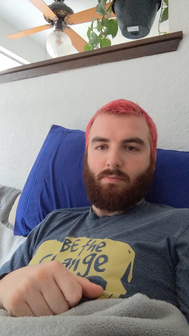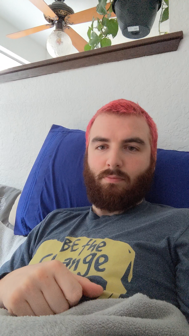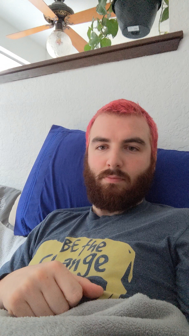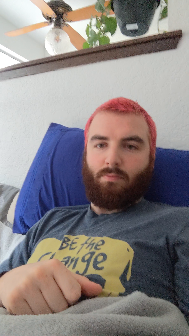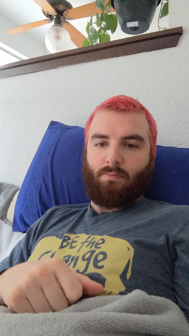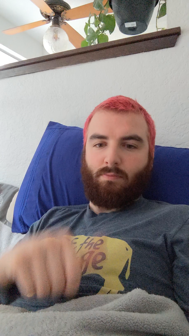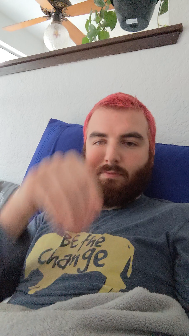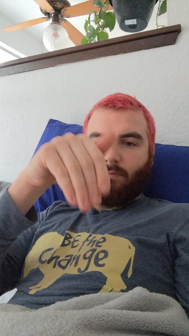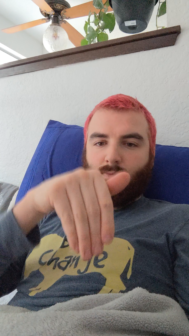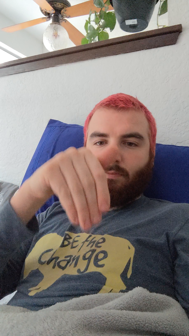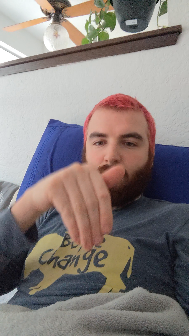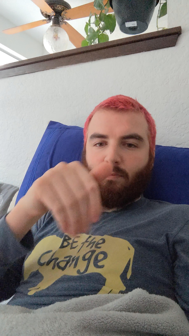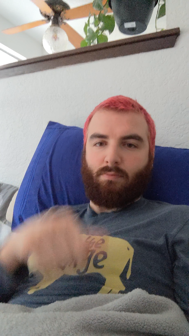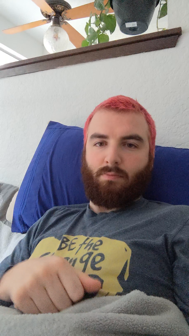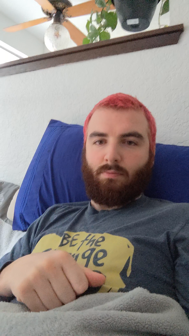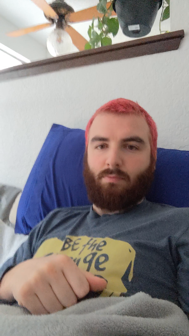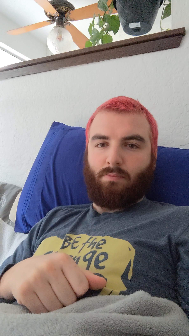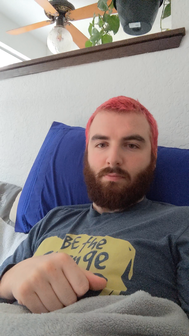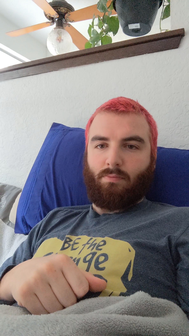night night